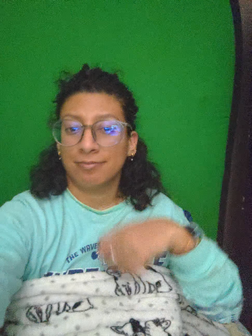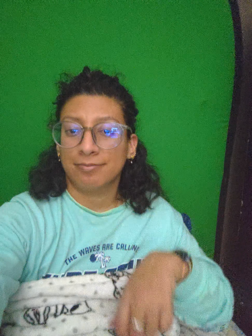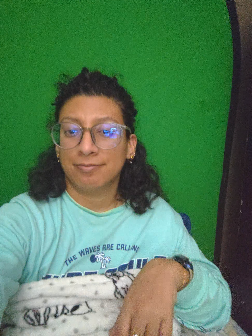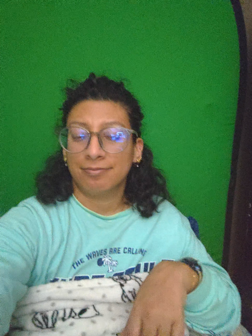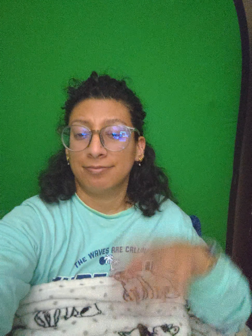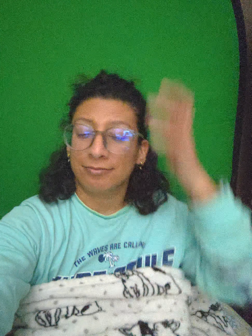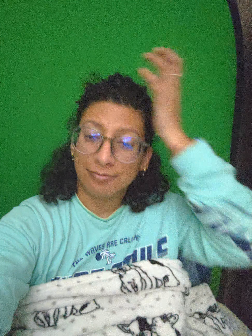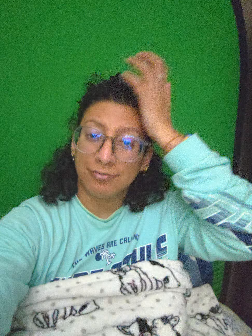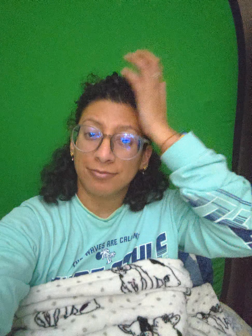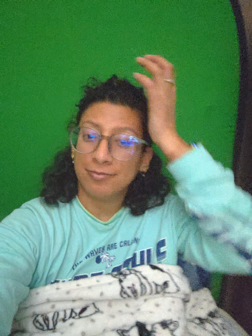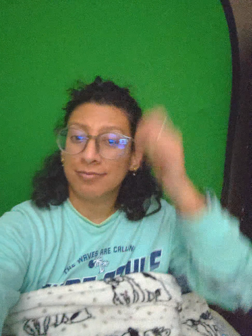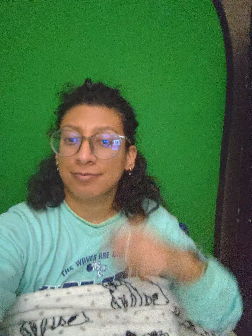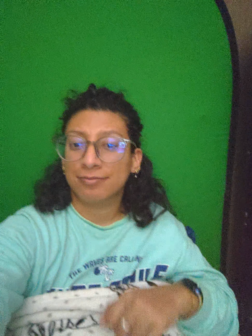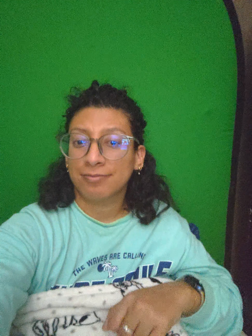garbage